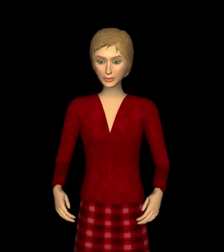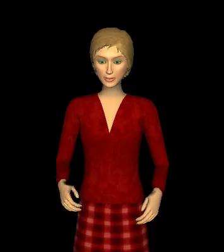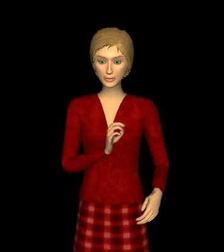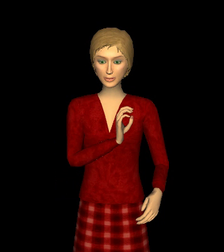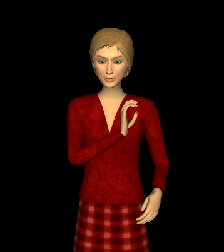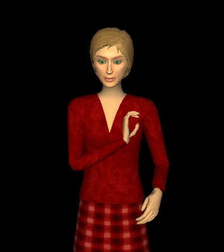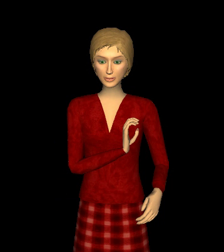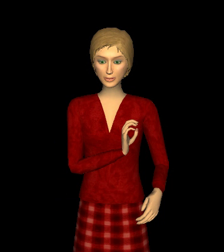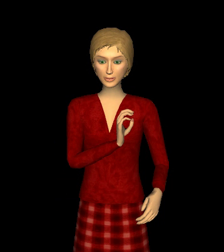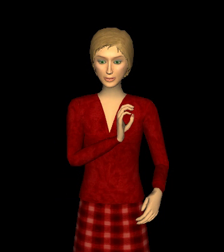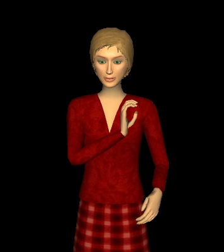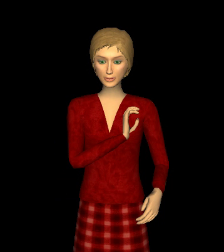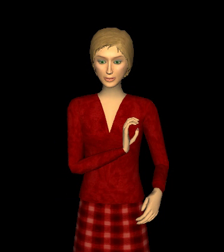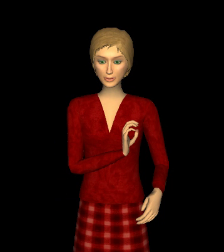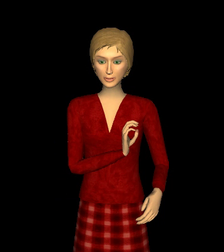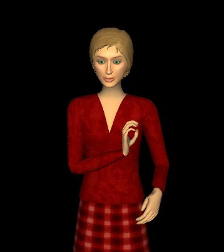يحاول